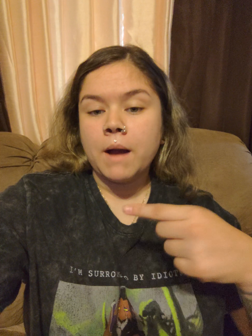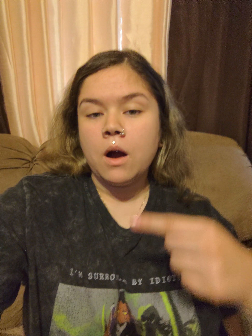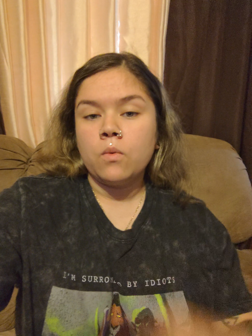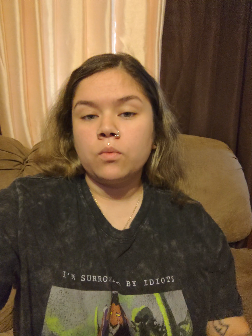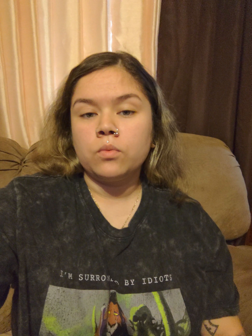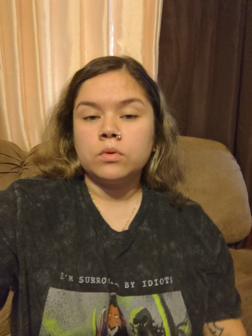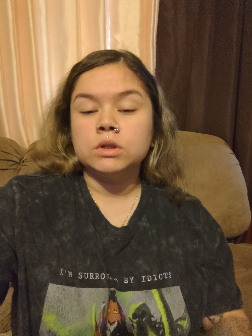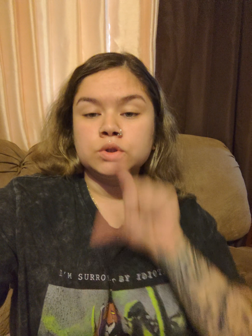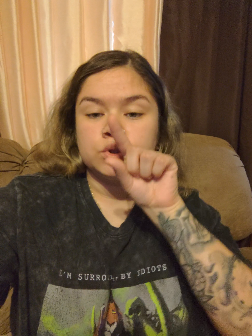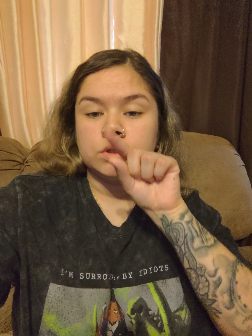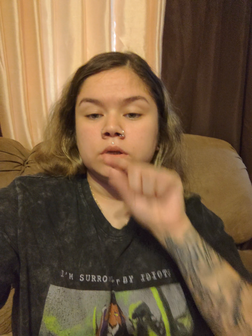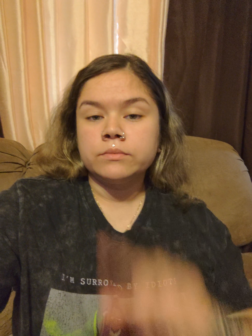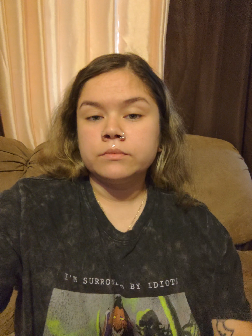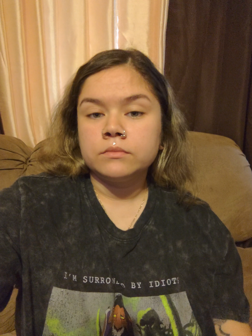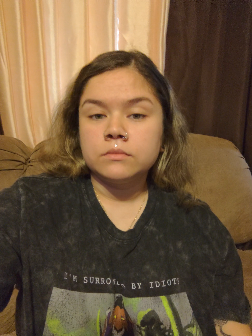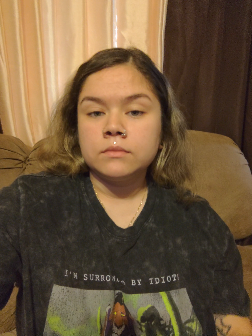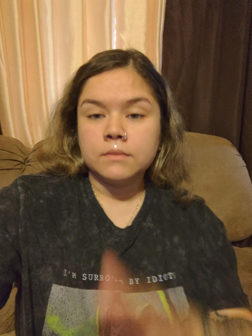chicken